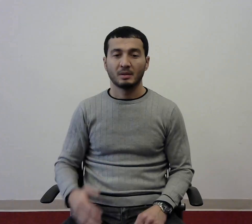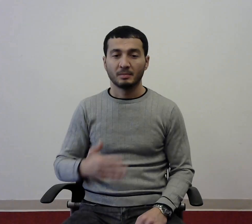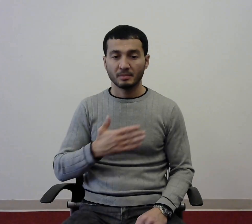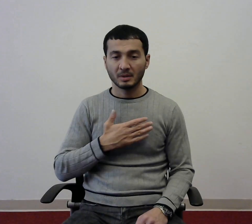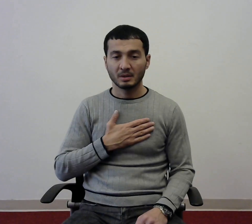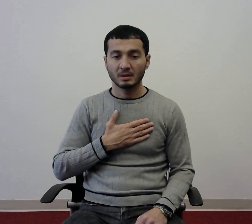mən